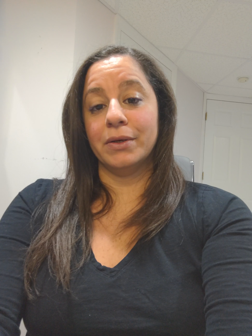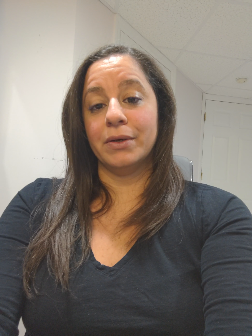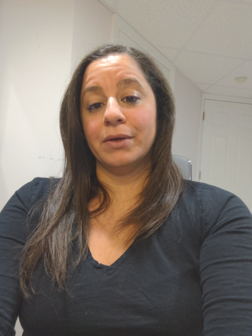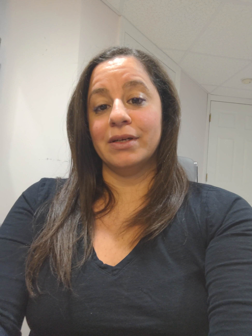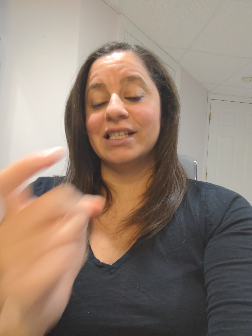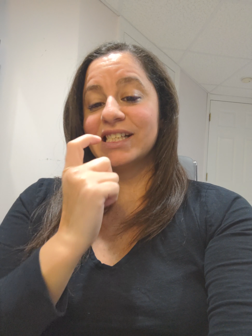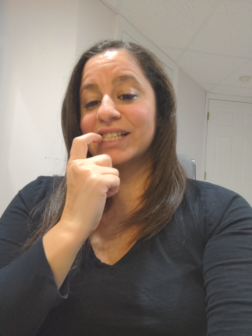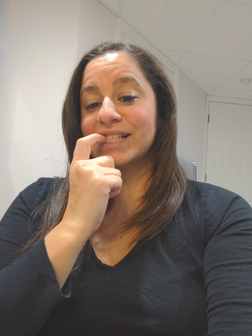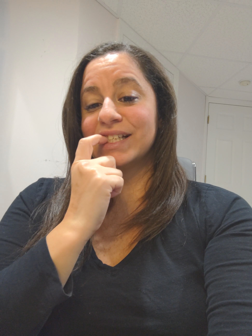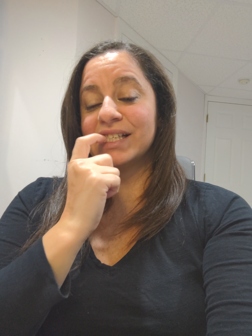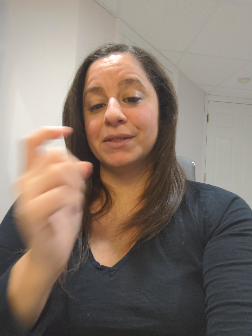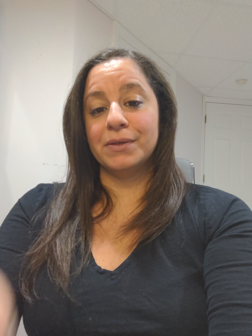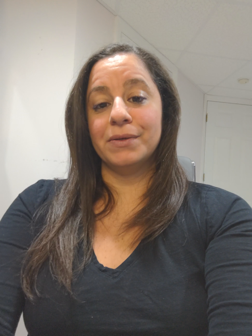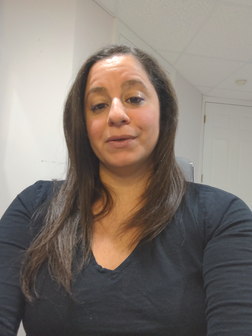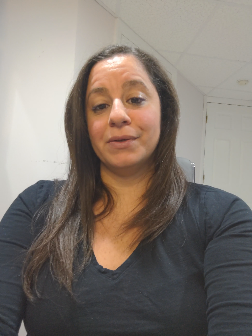tooth